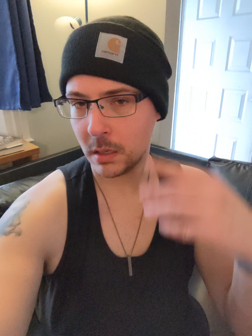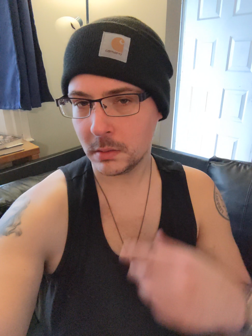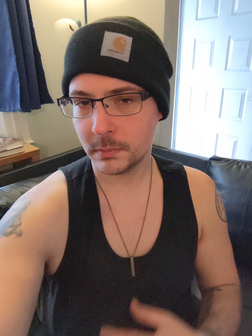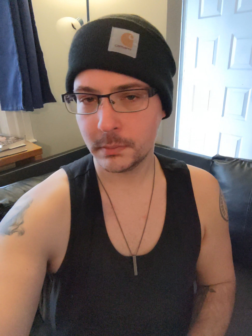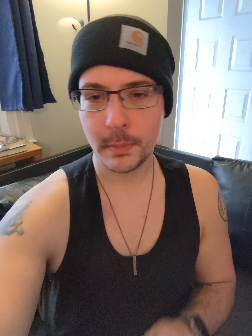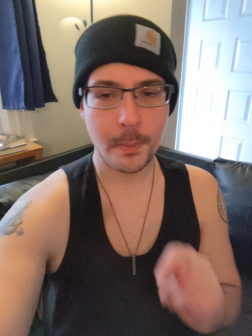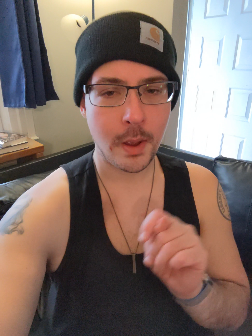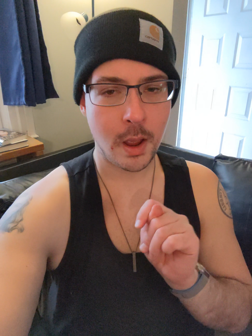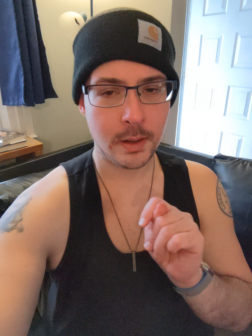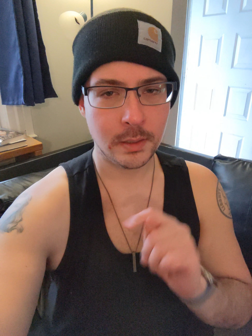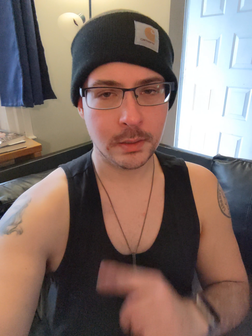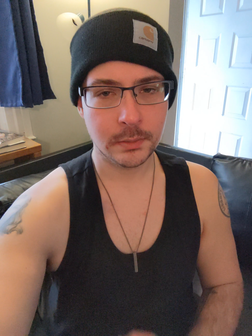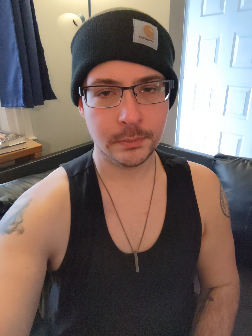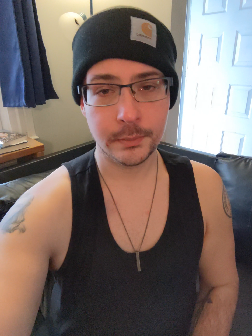potty